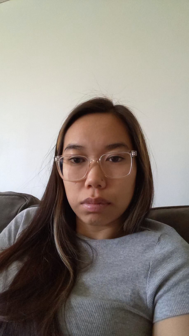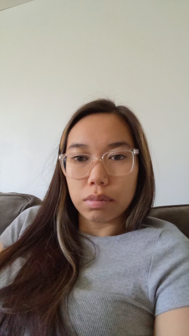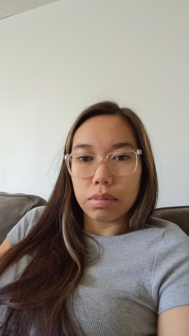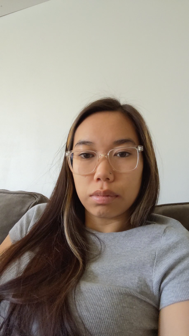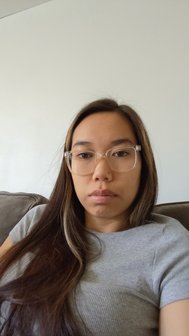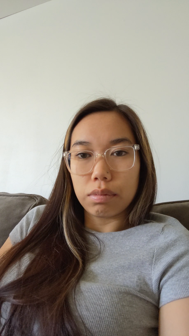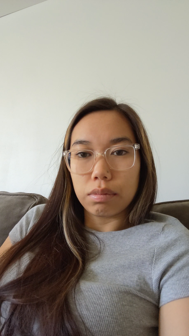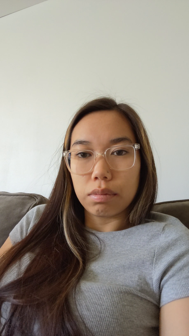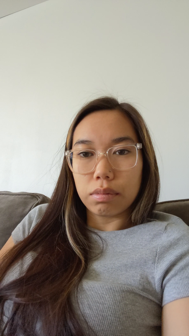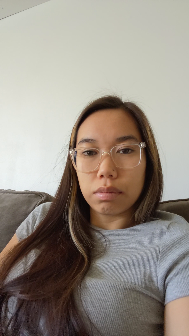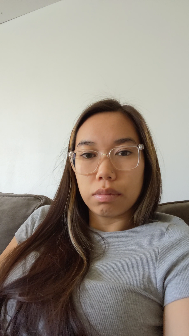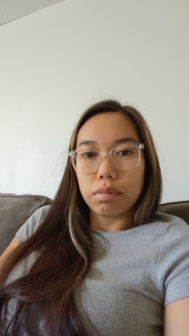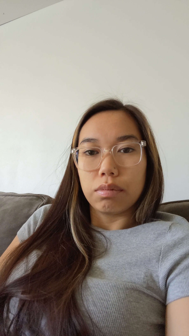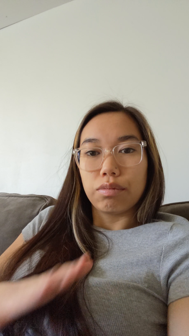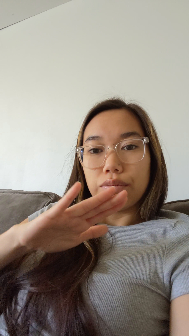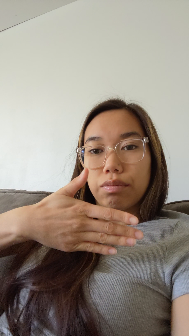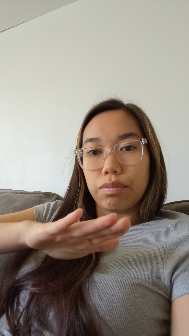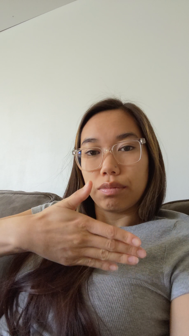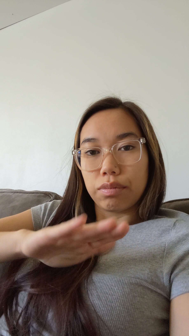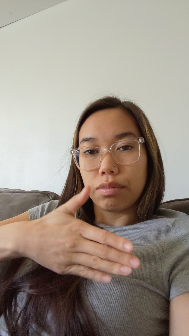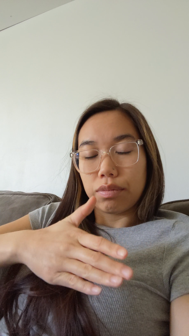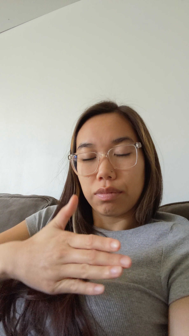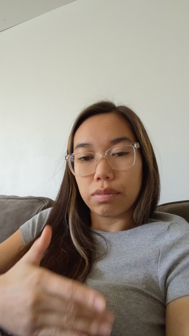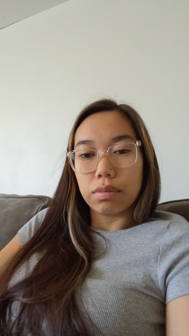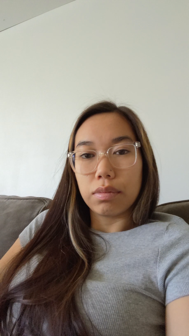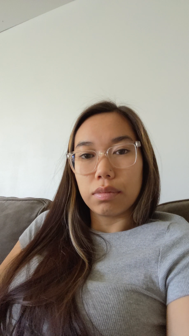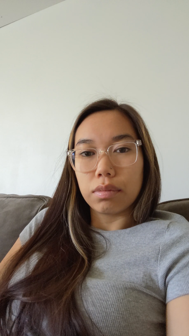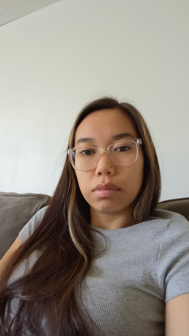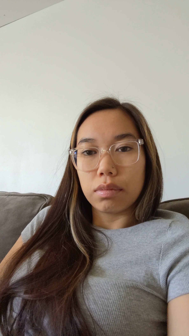cook